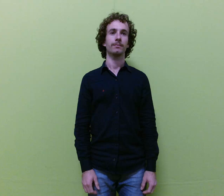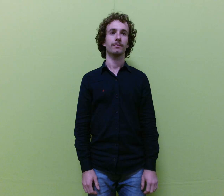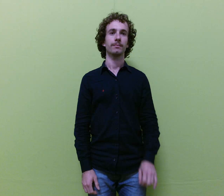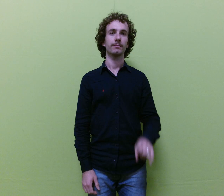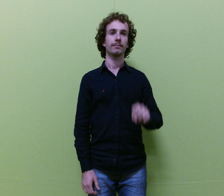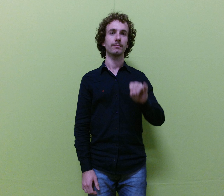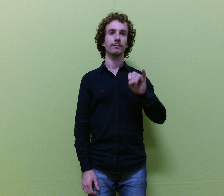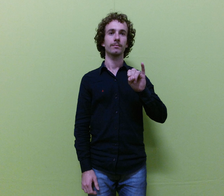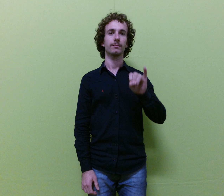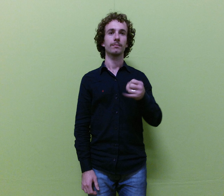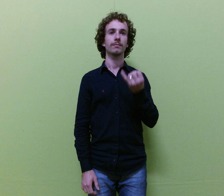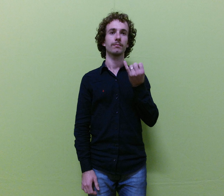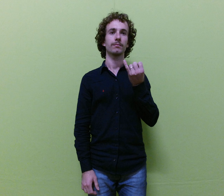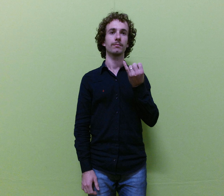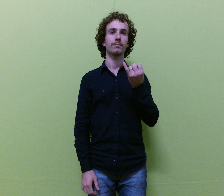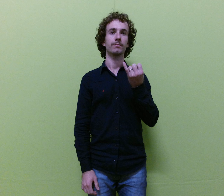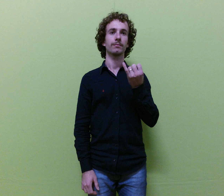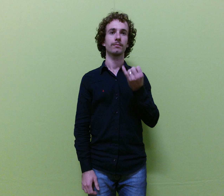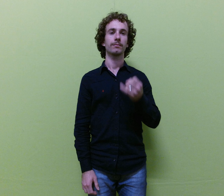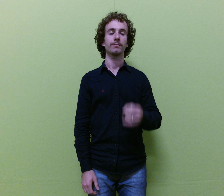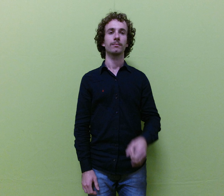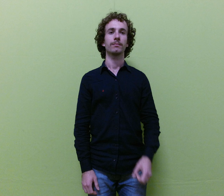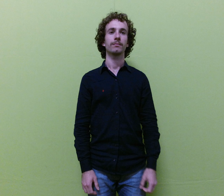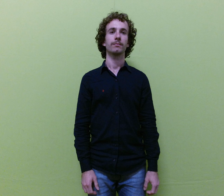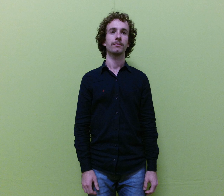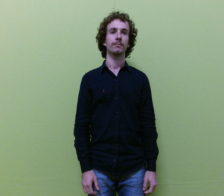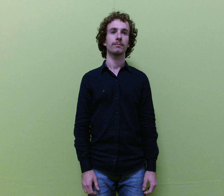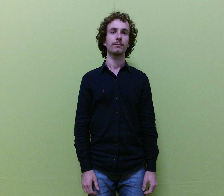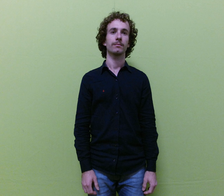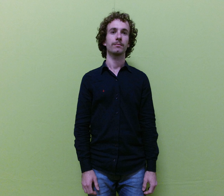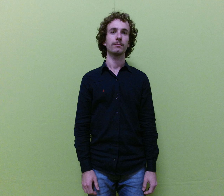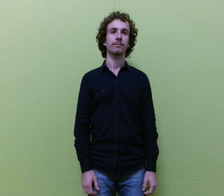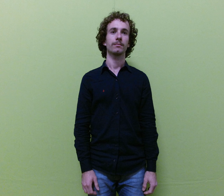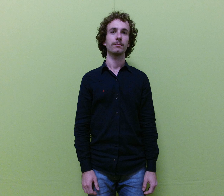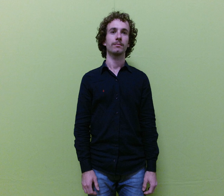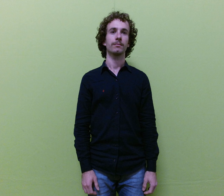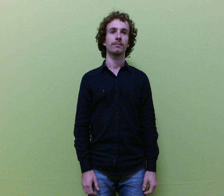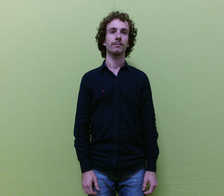aproveitar